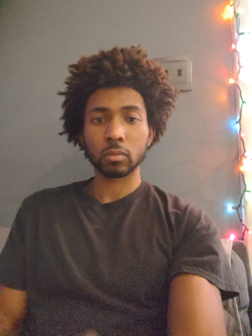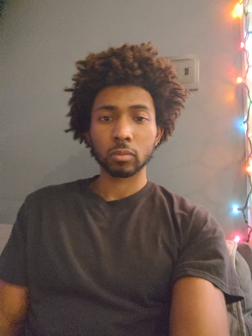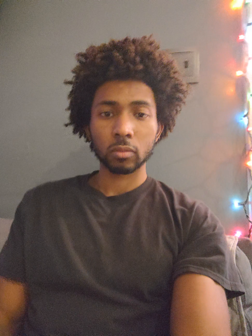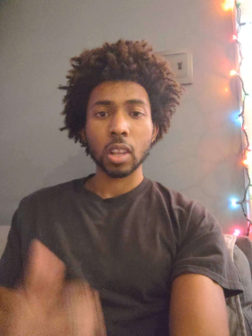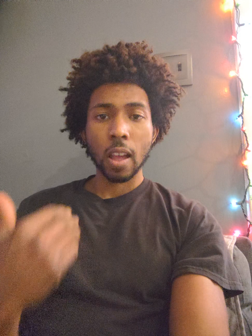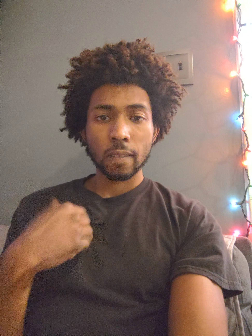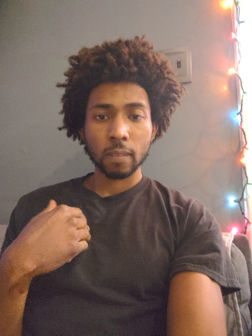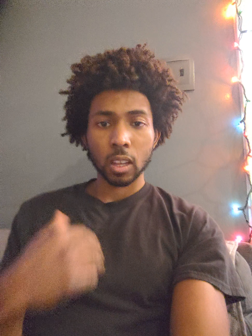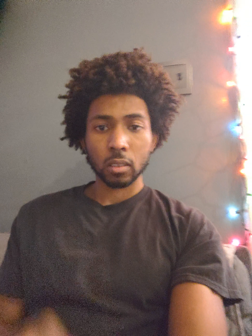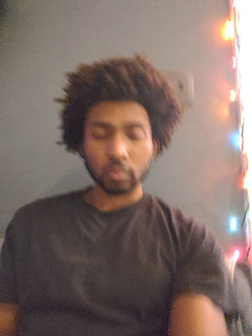have to